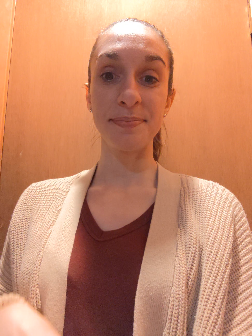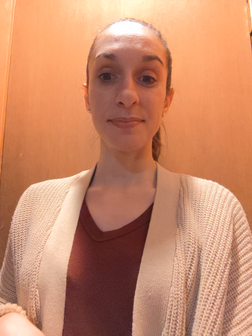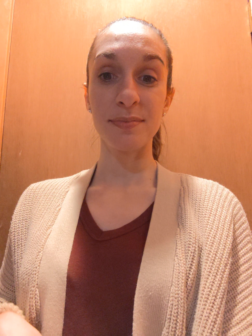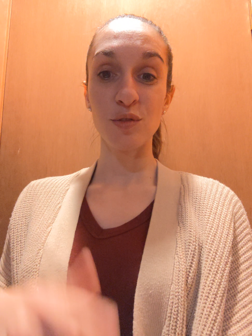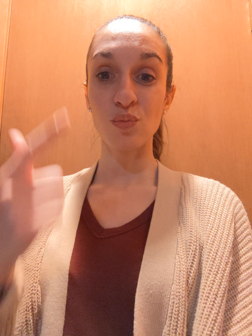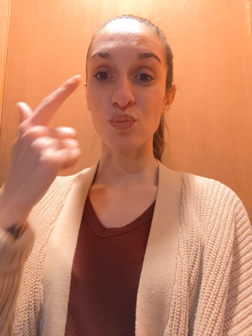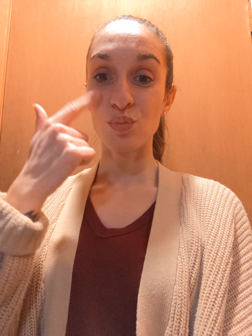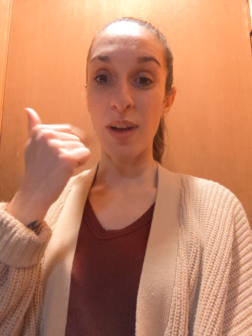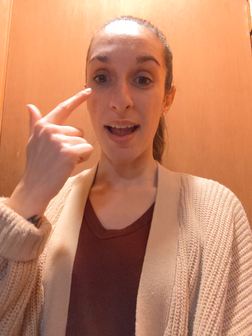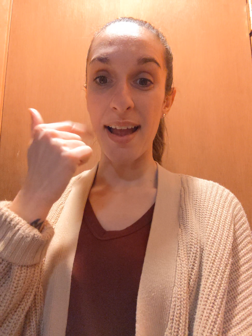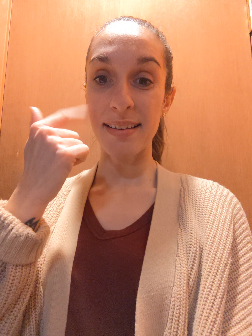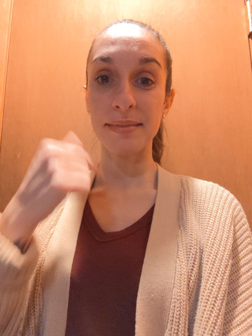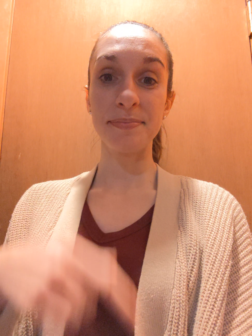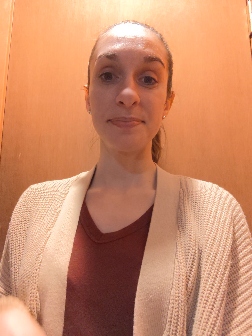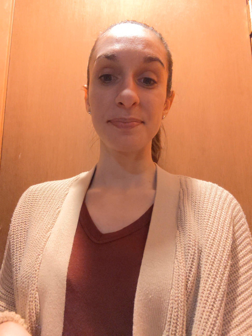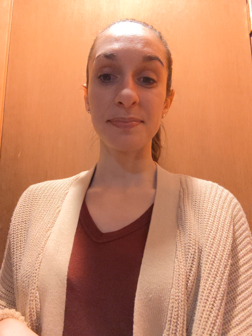cry